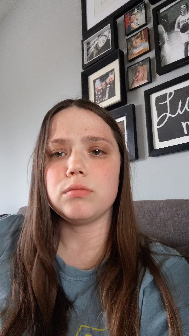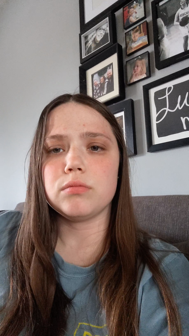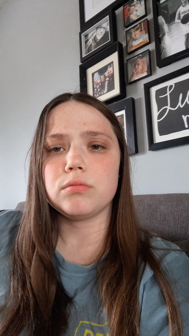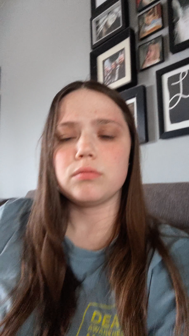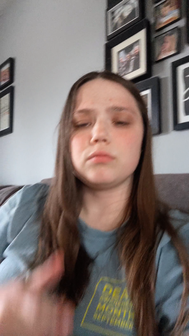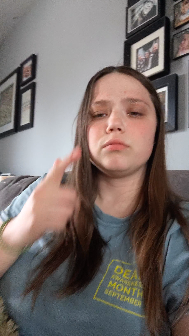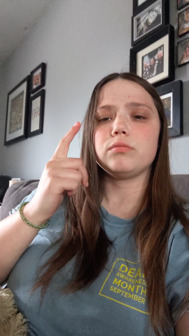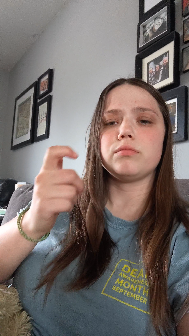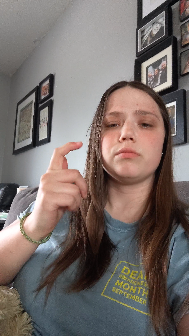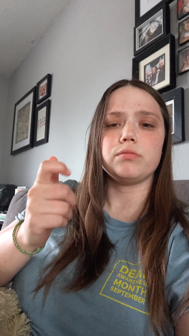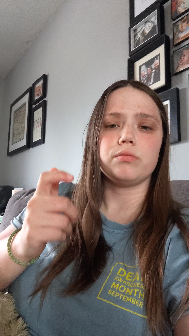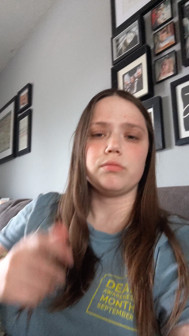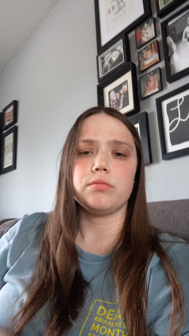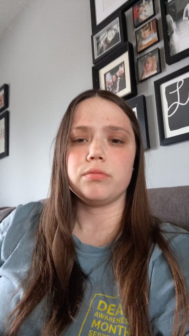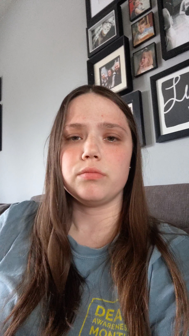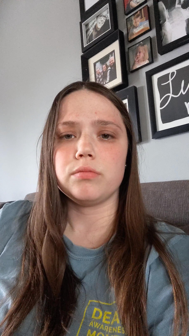run